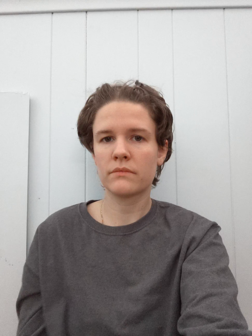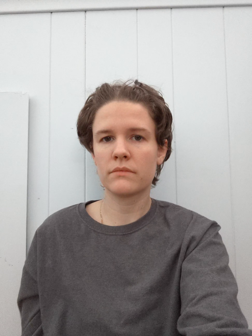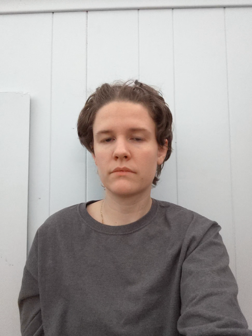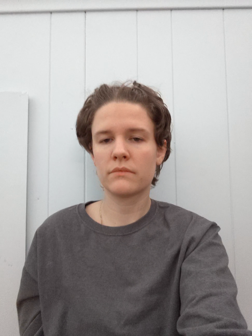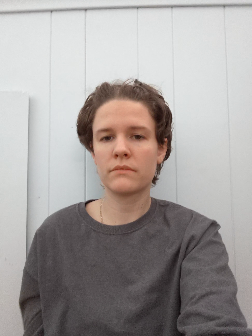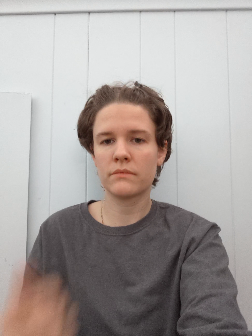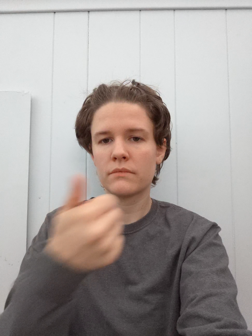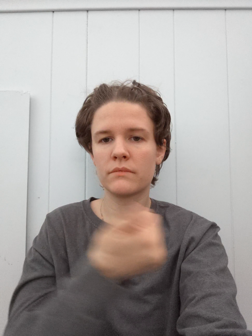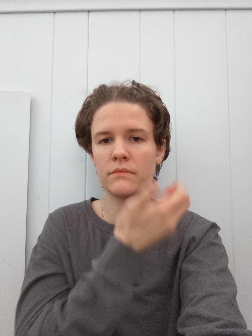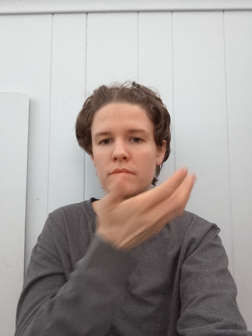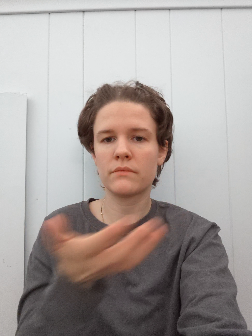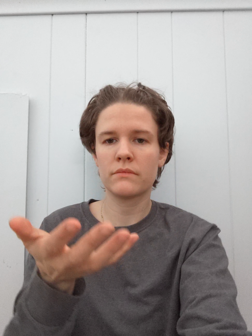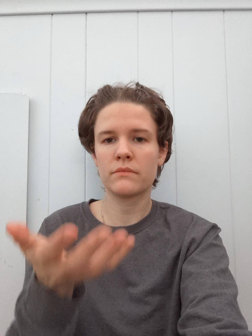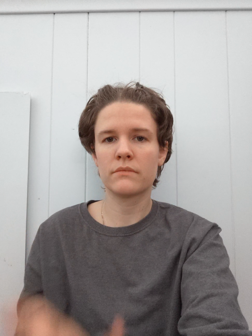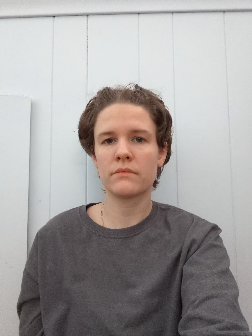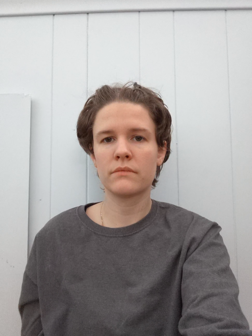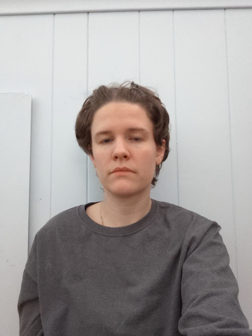every